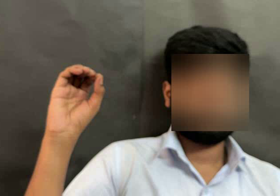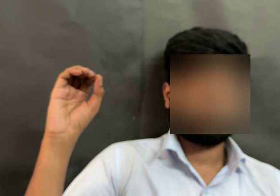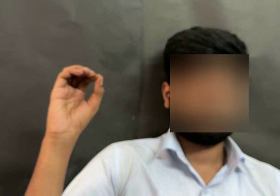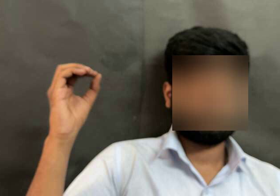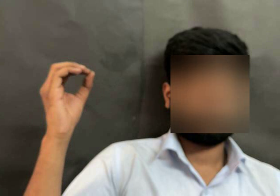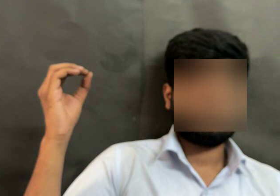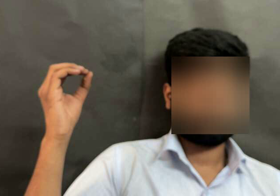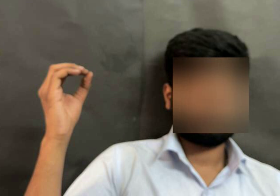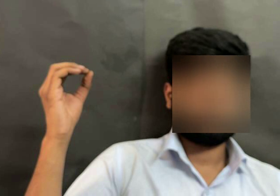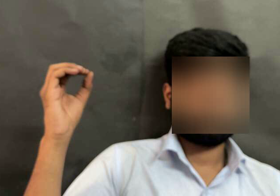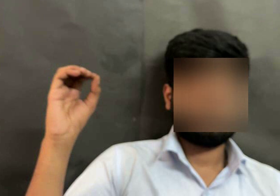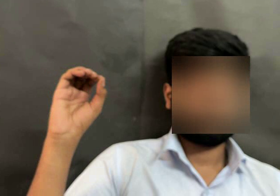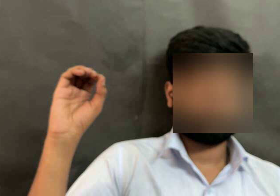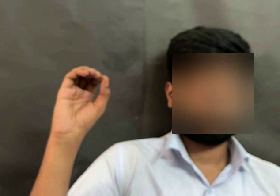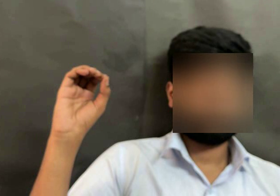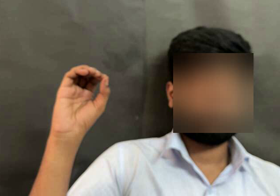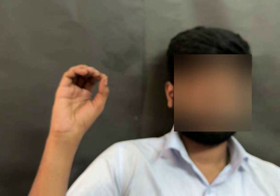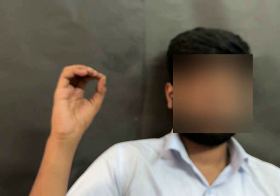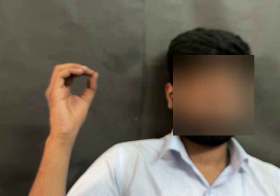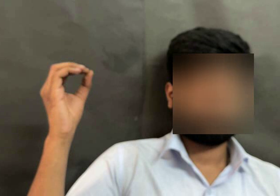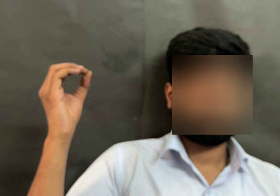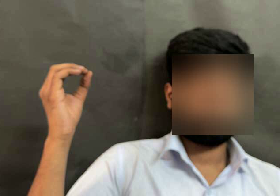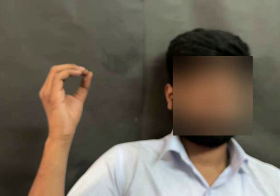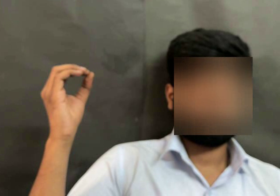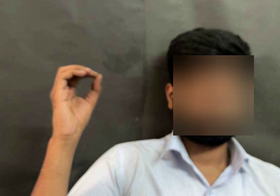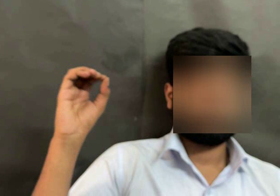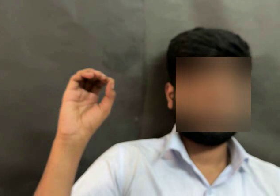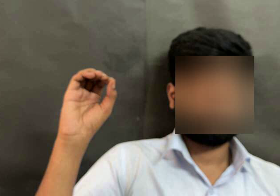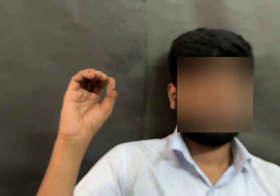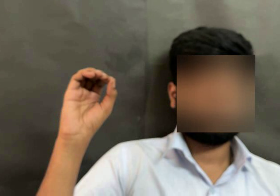O